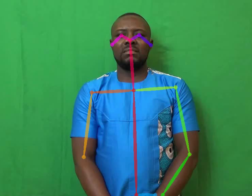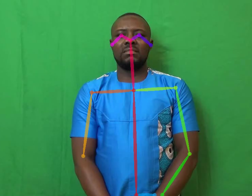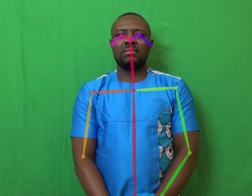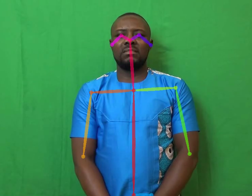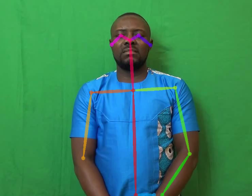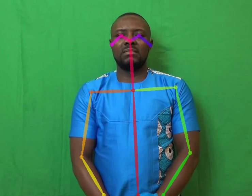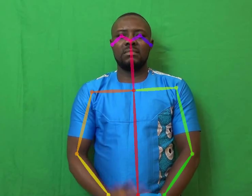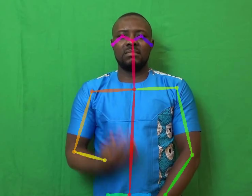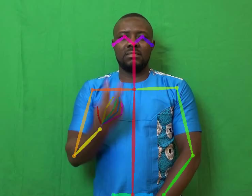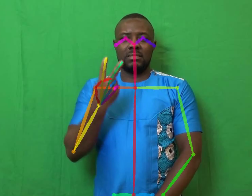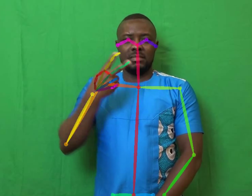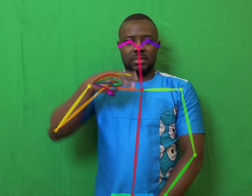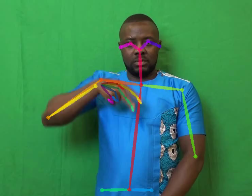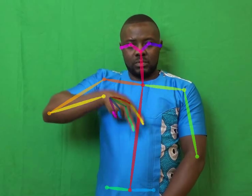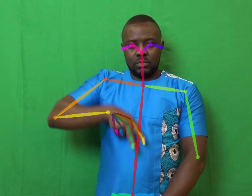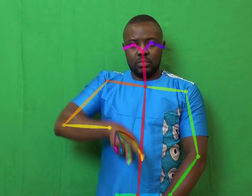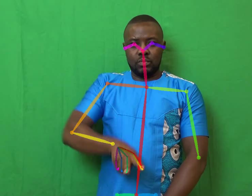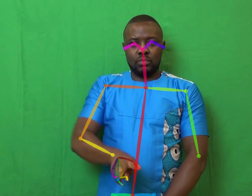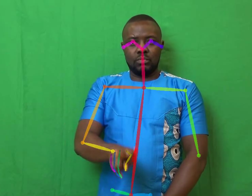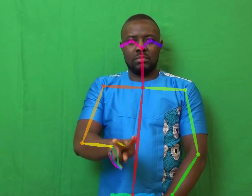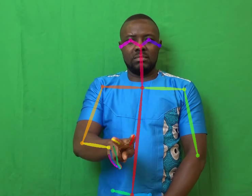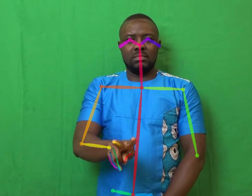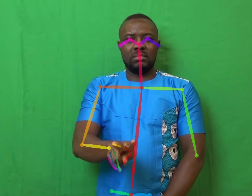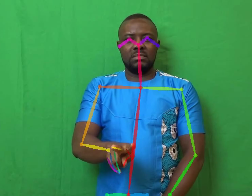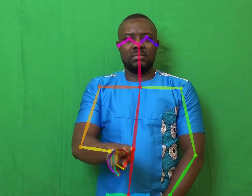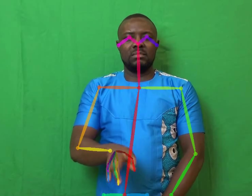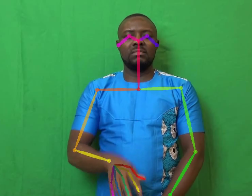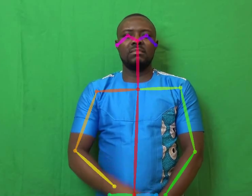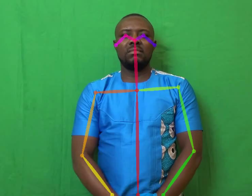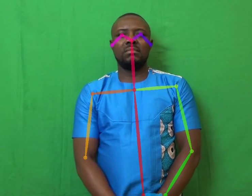twins